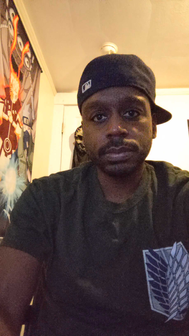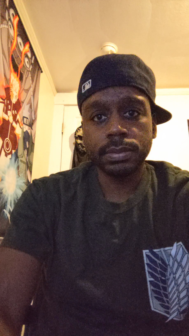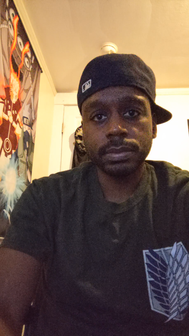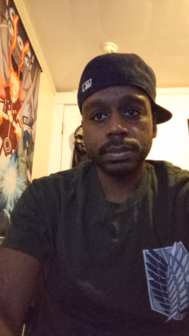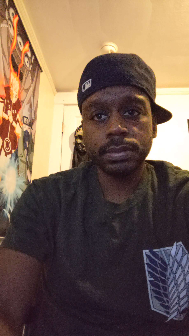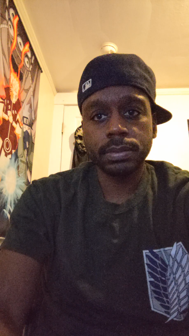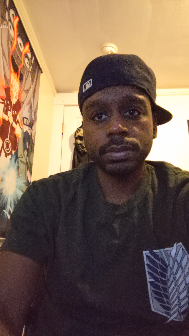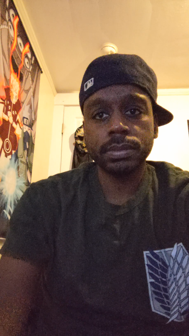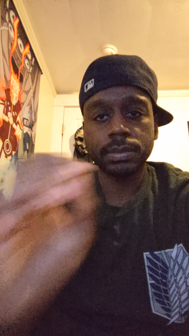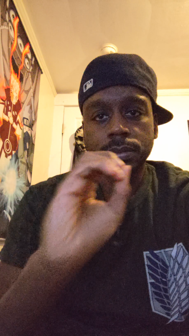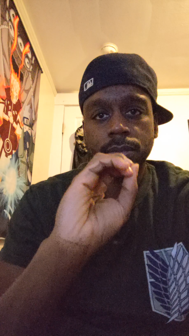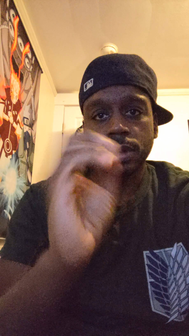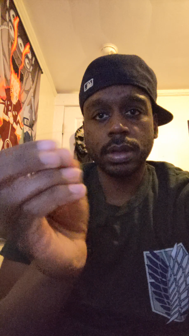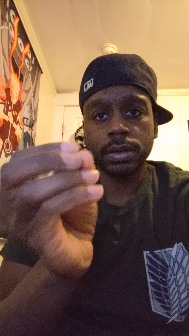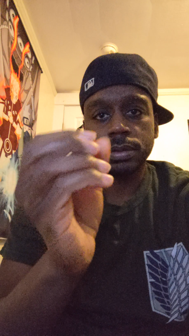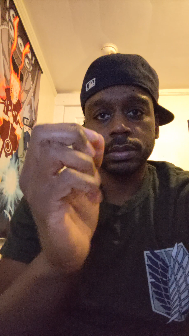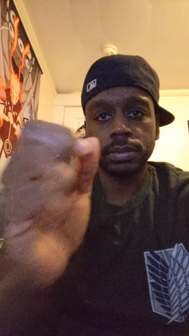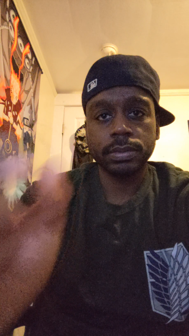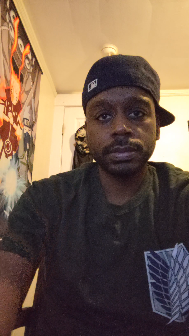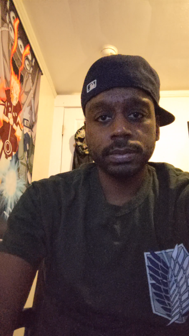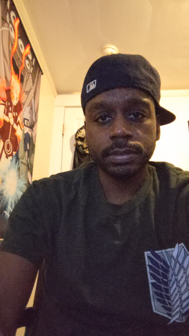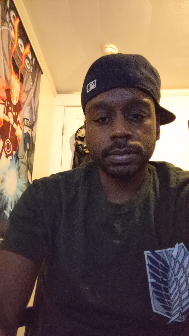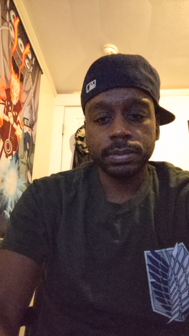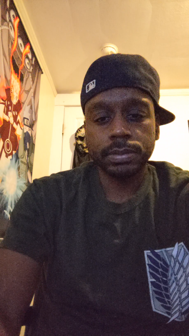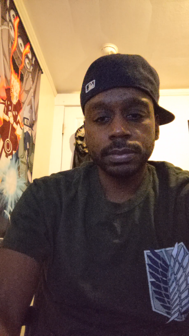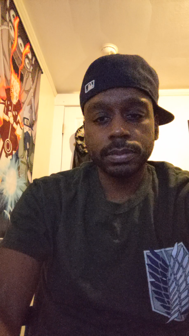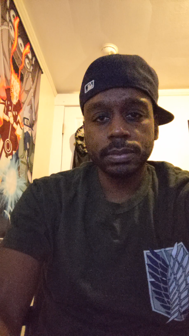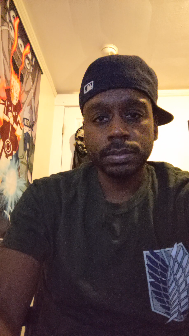none